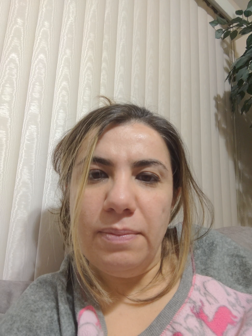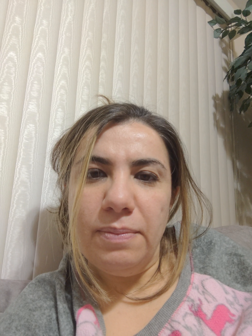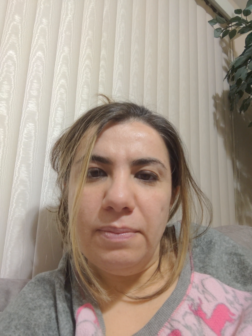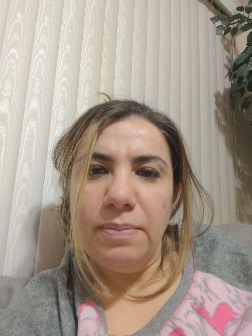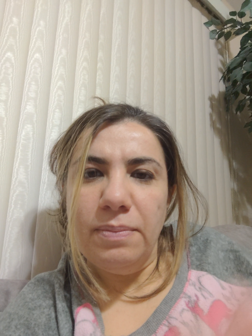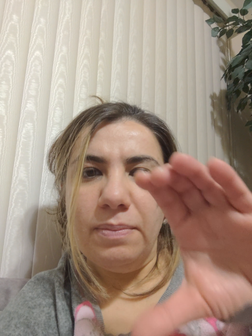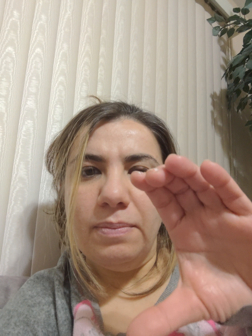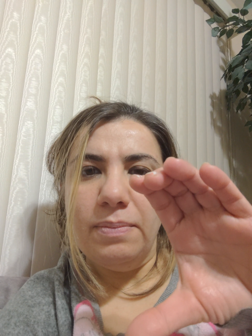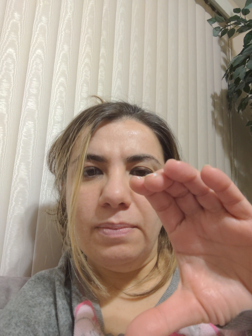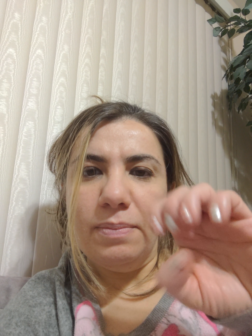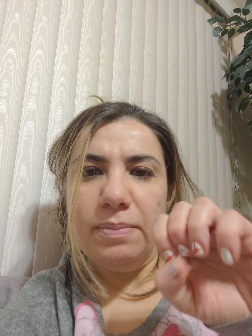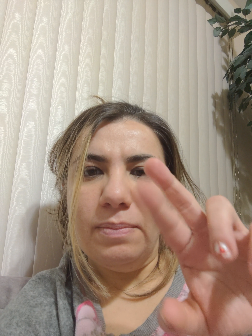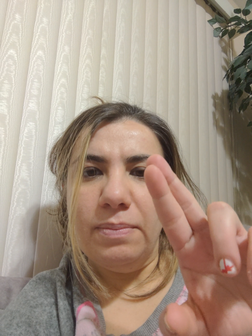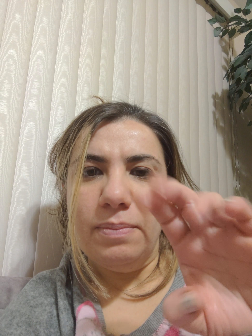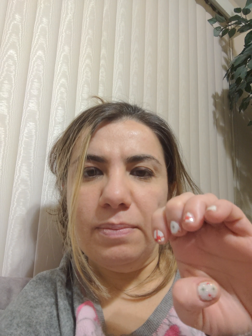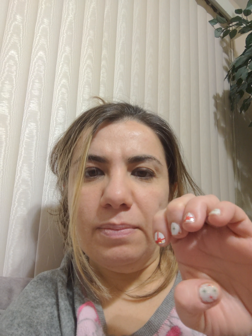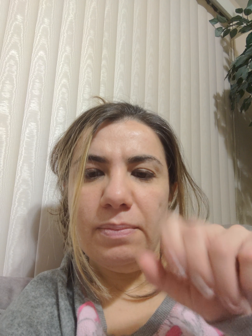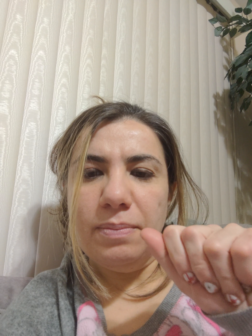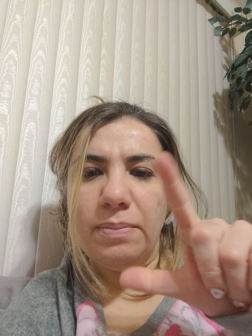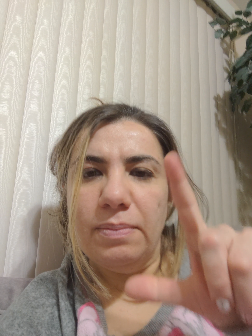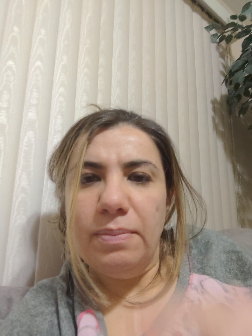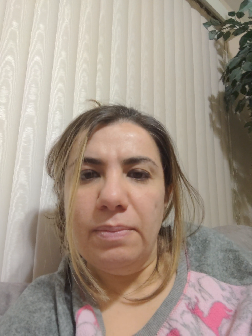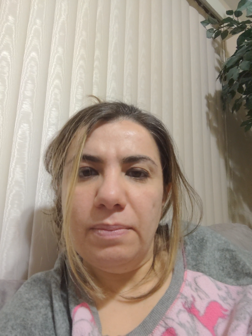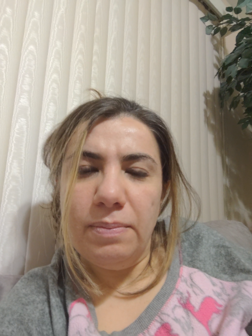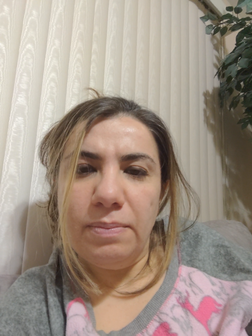cereal